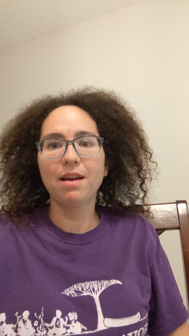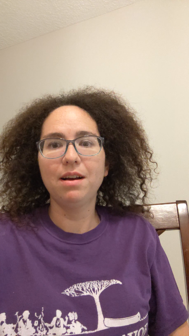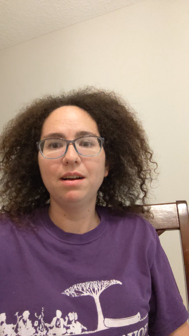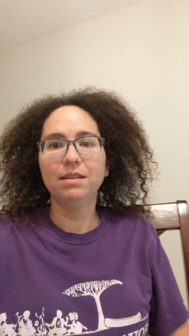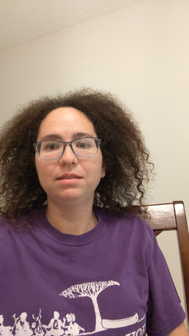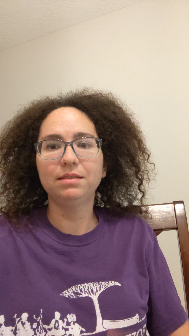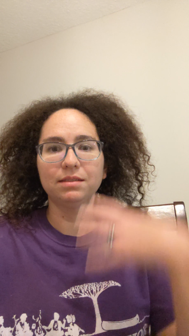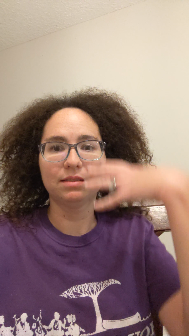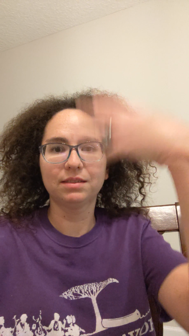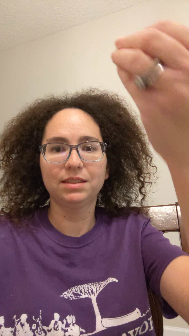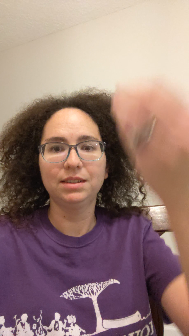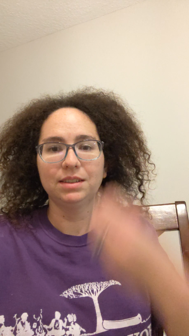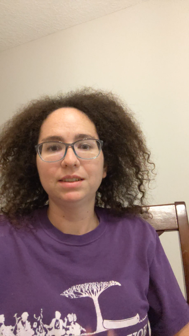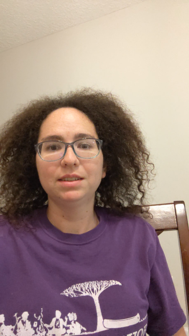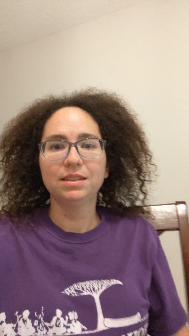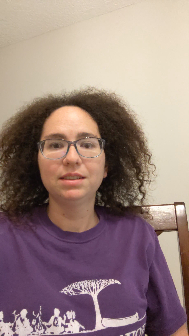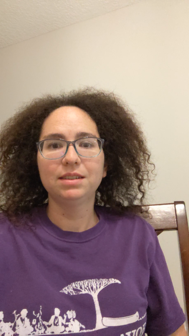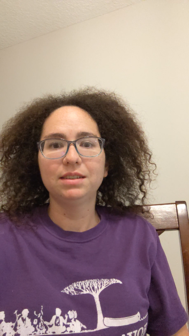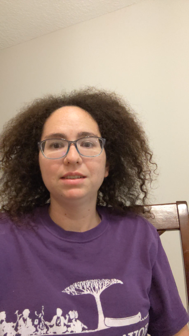going to